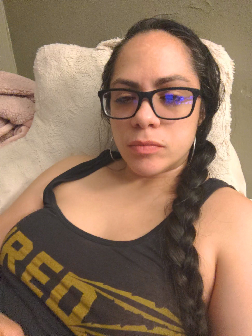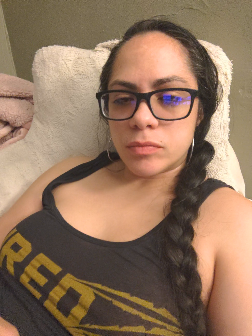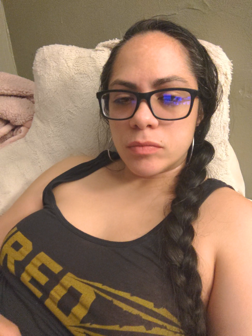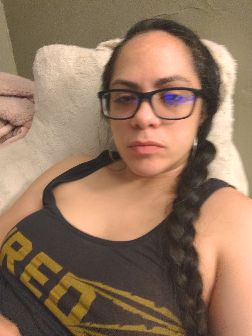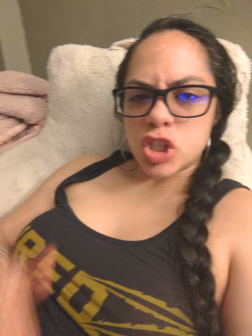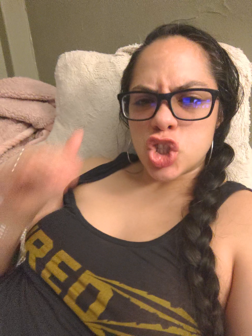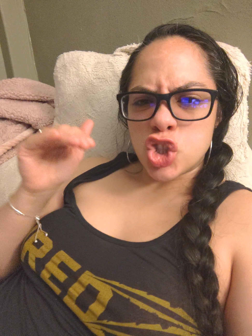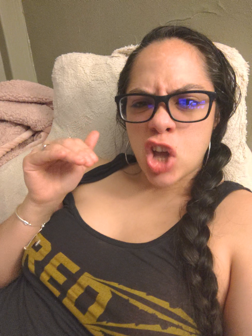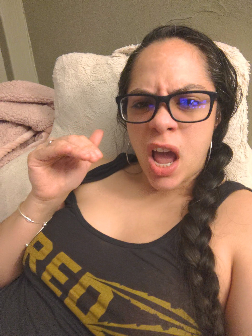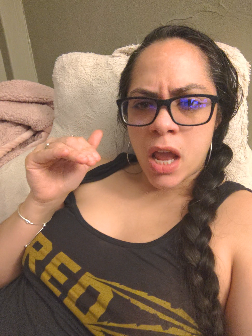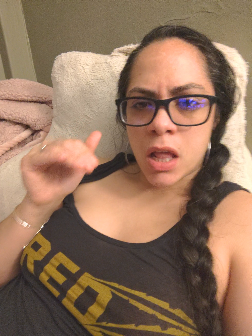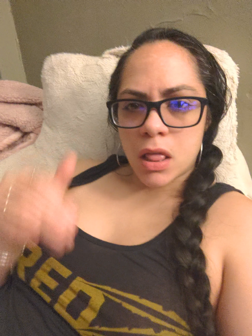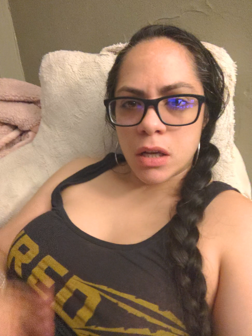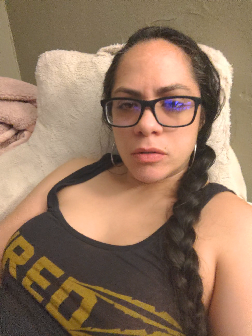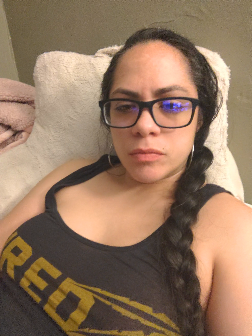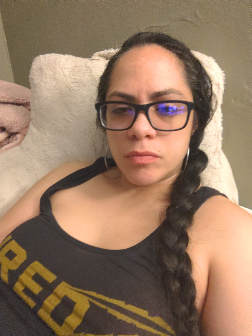child